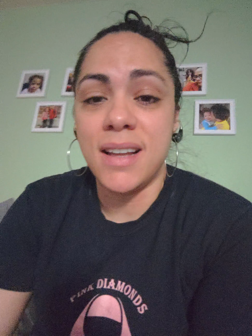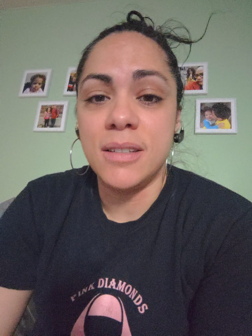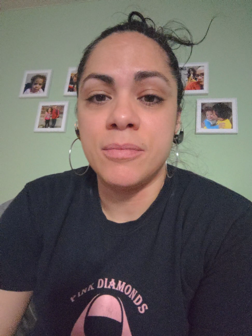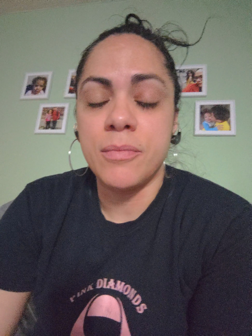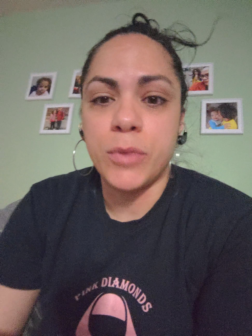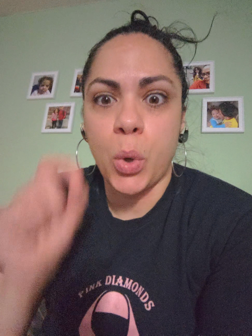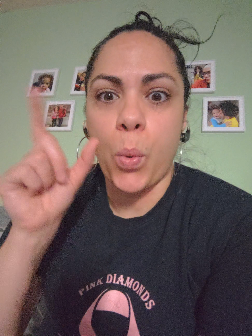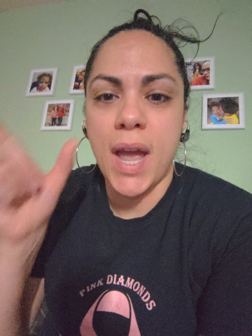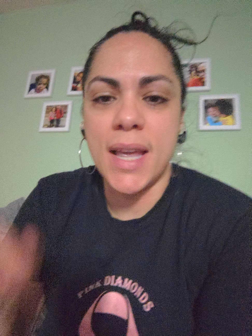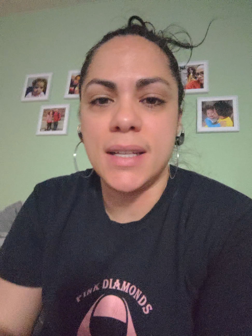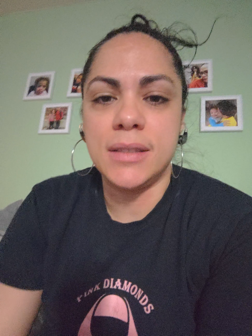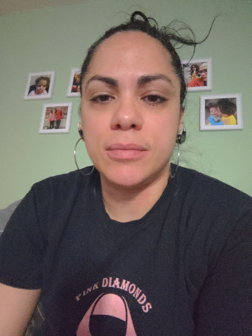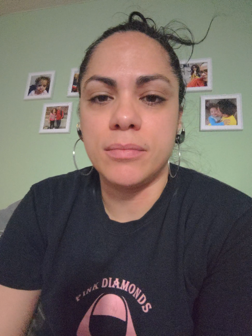wake